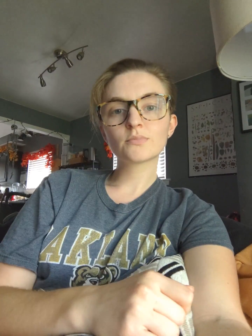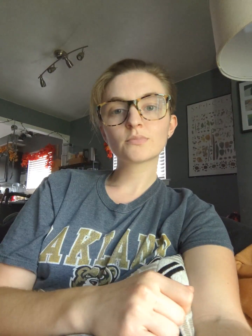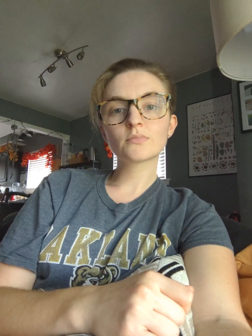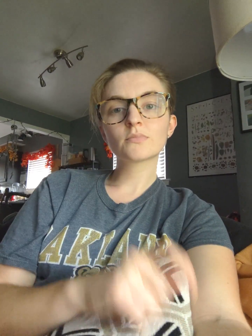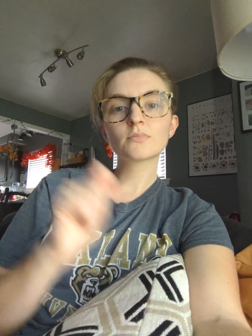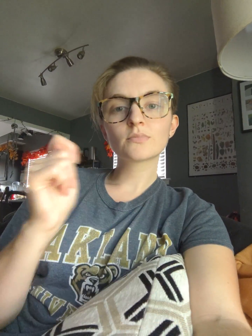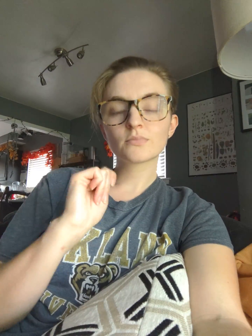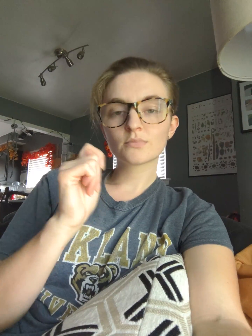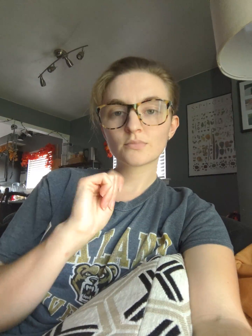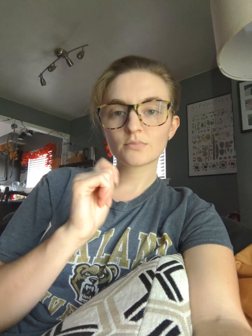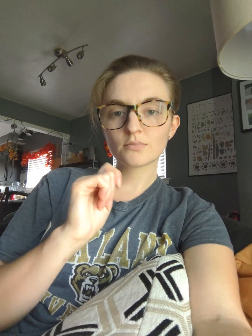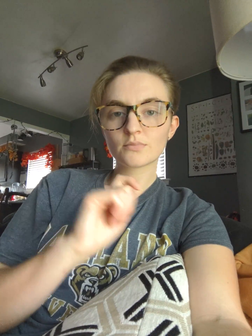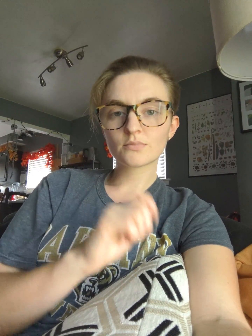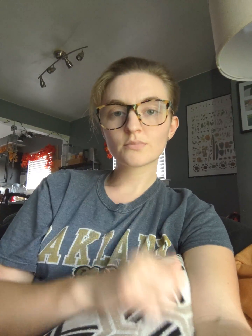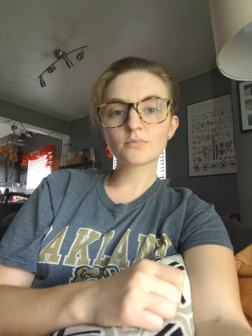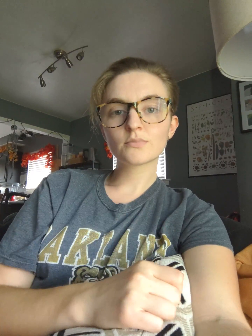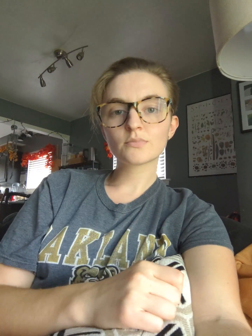bathroom